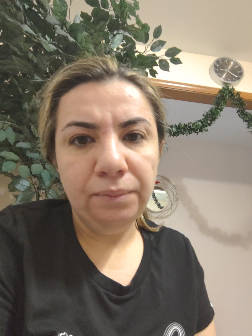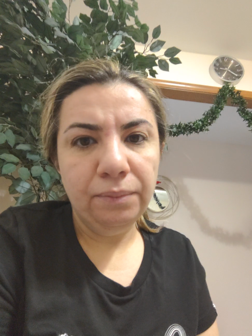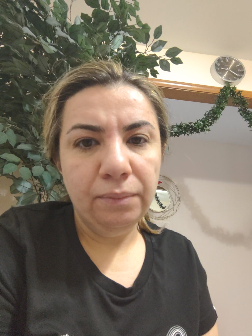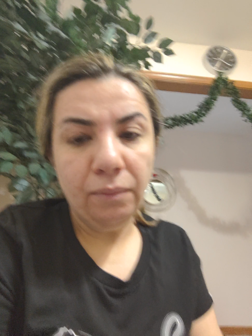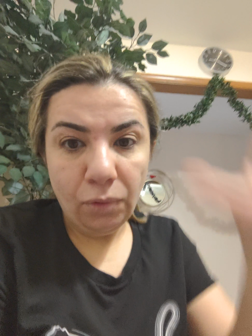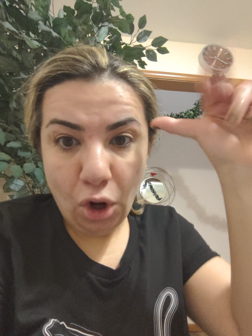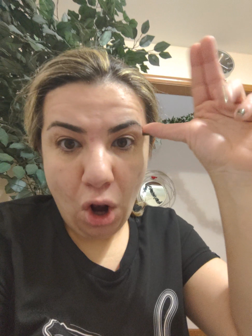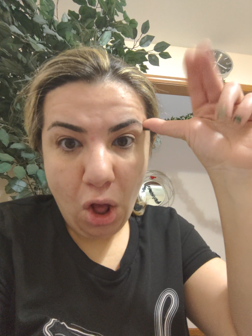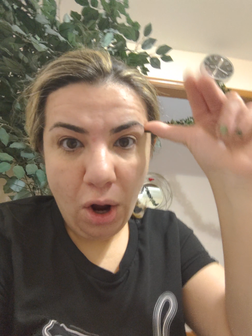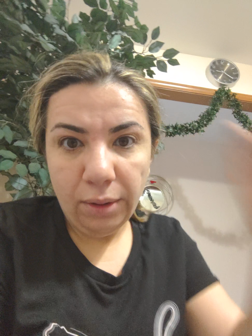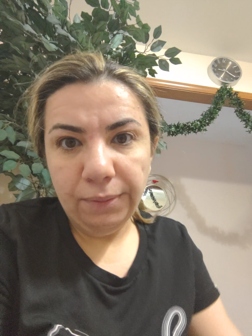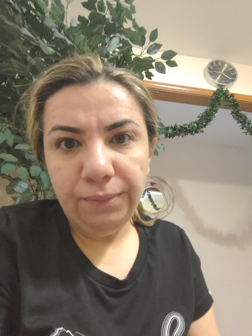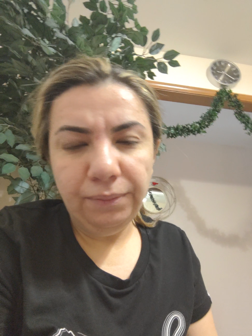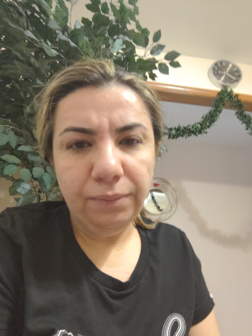horse